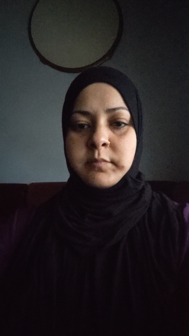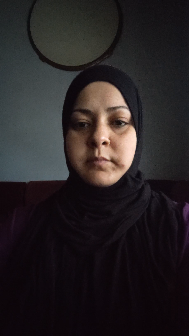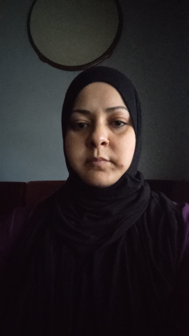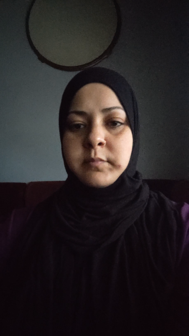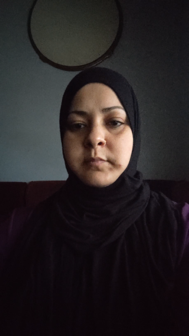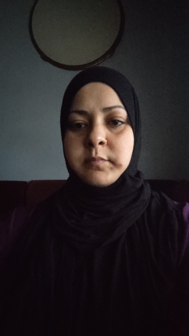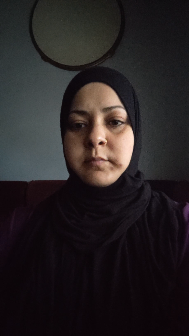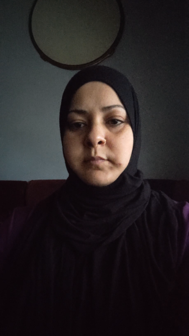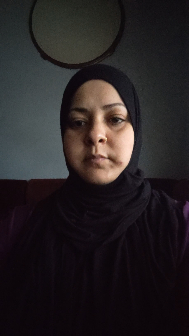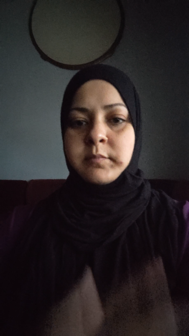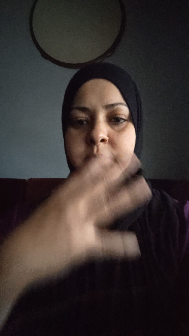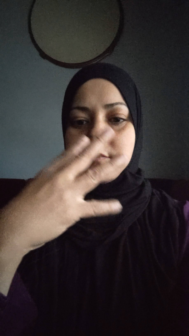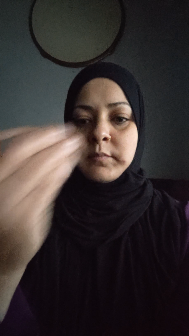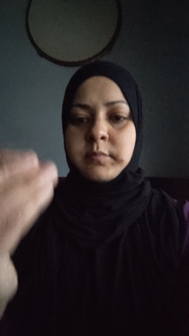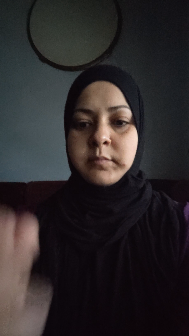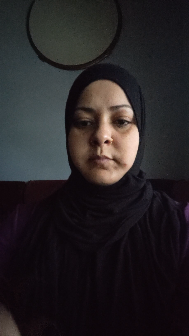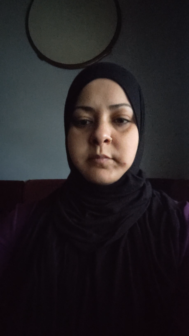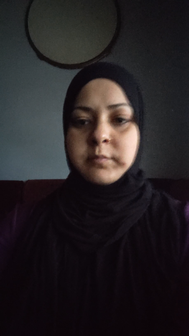got to